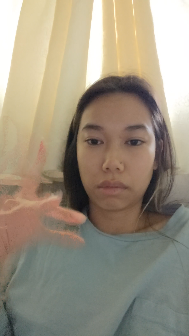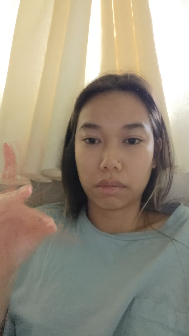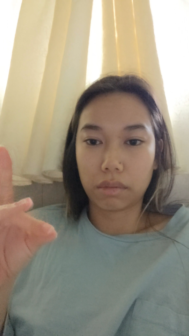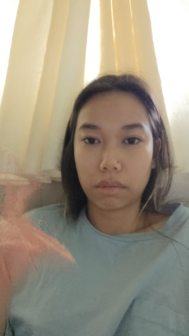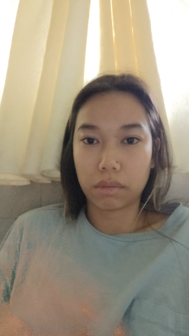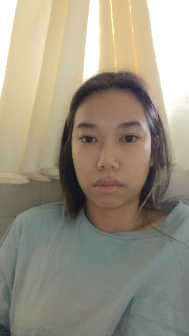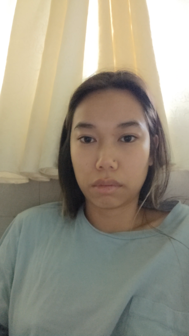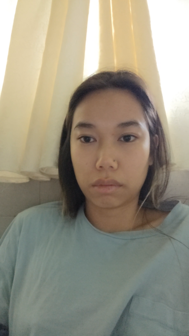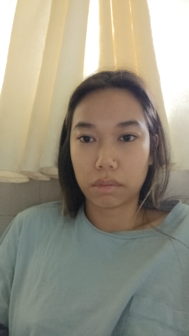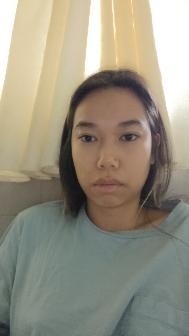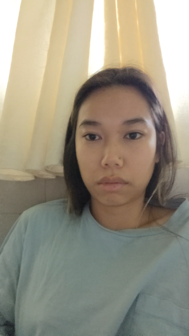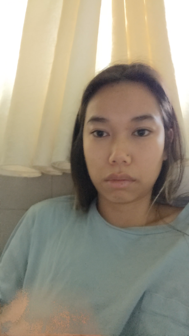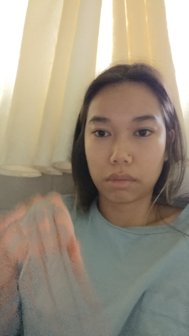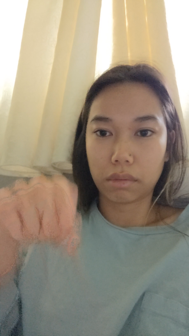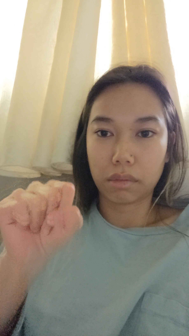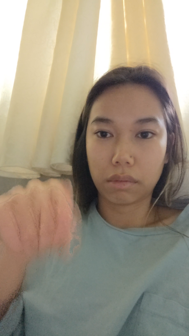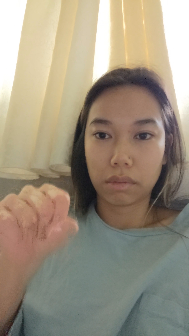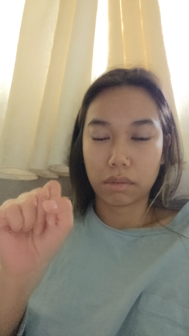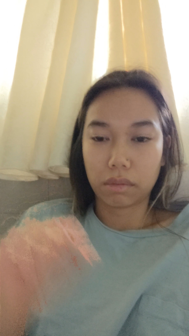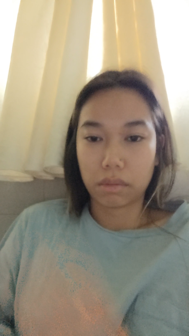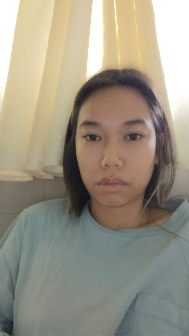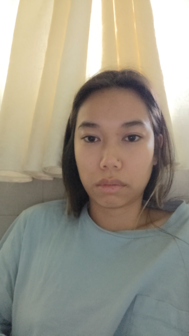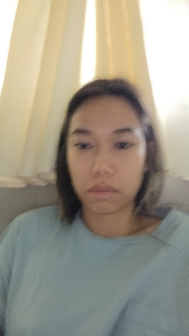motorcycle